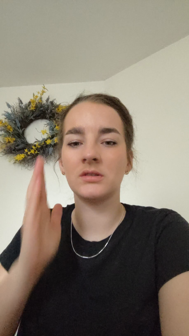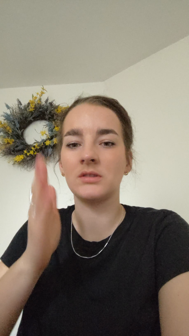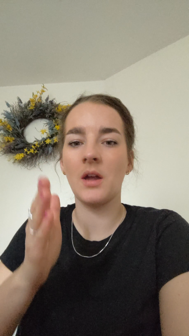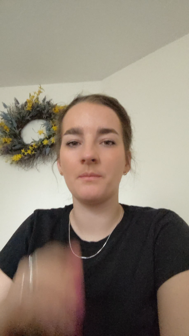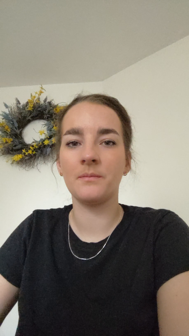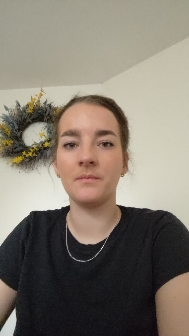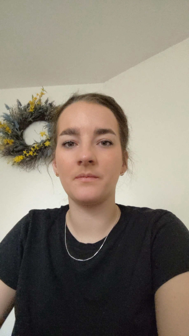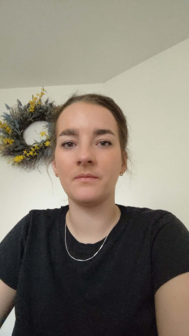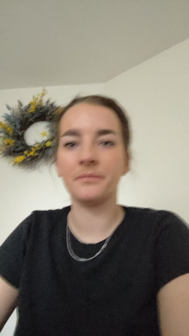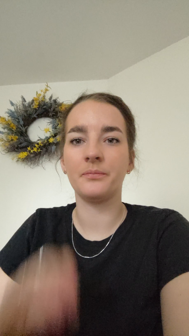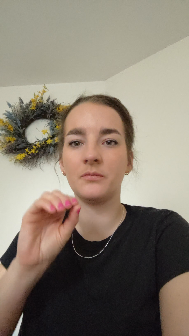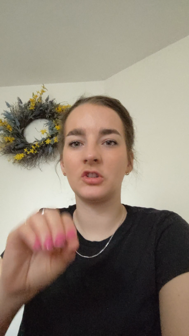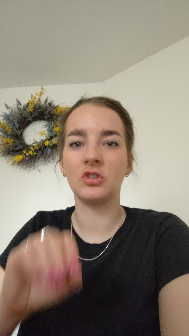put